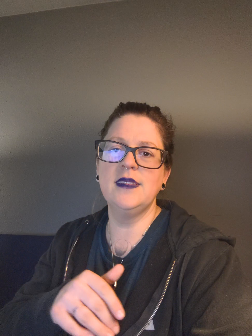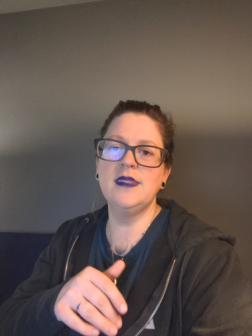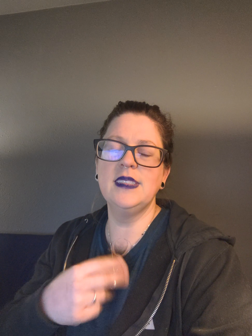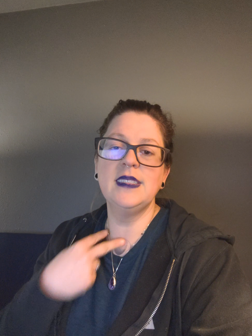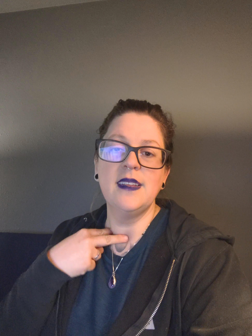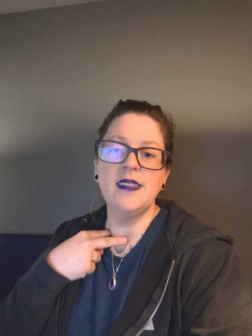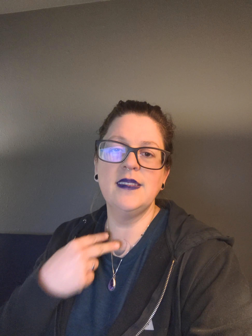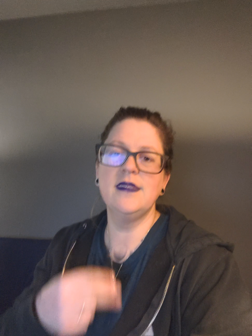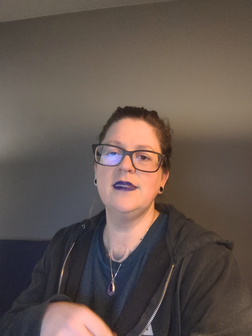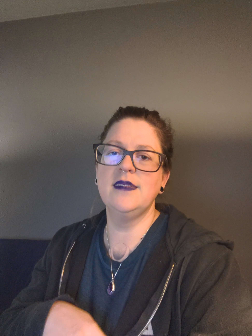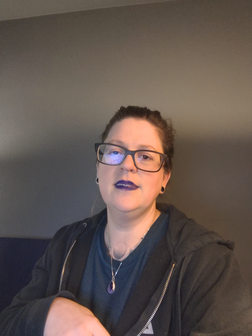stuck